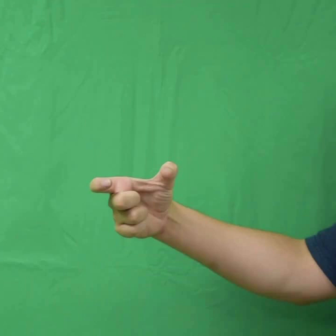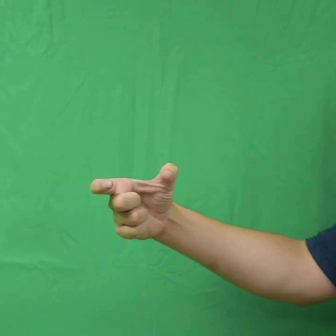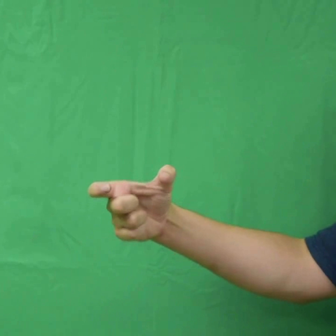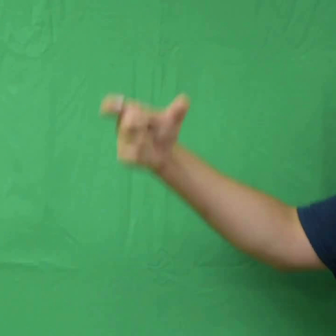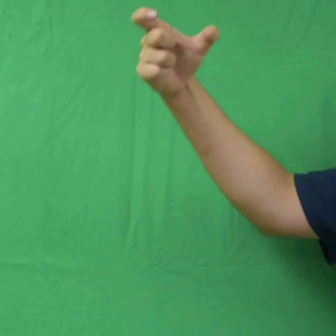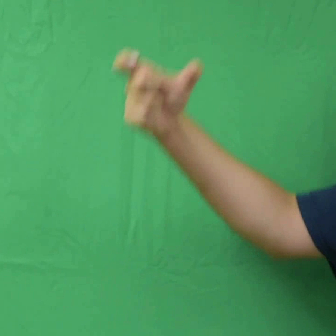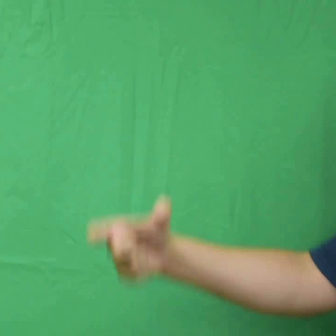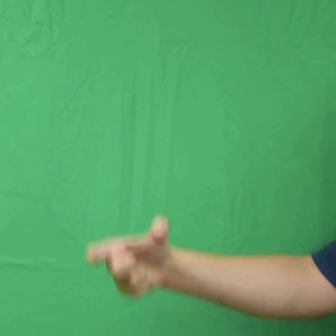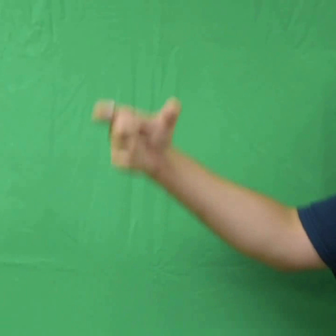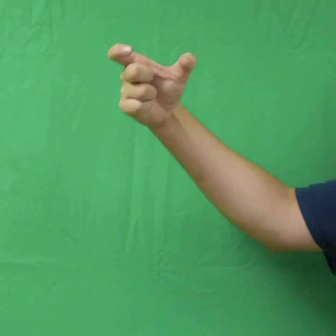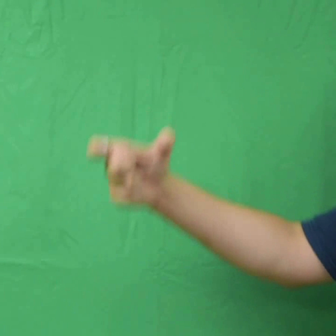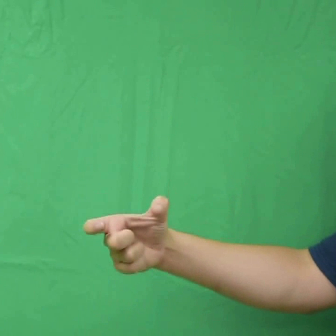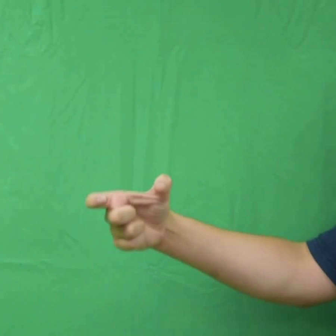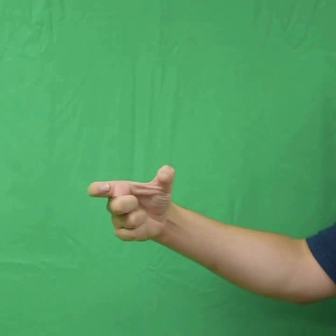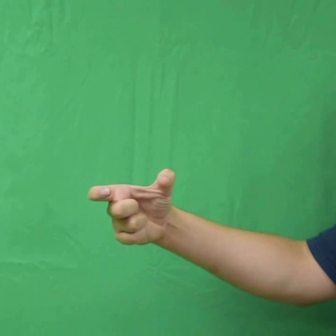Q